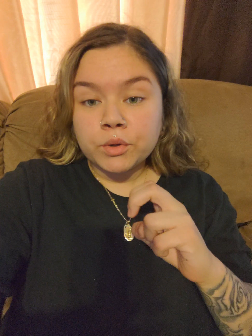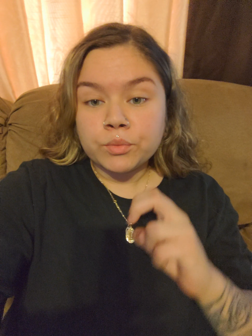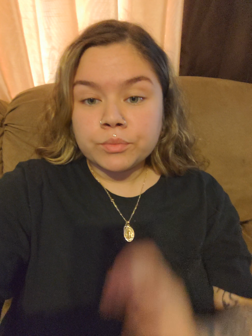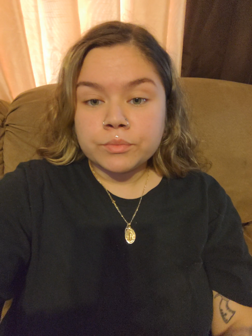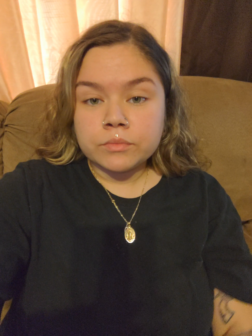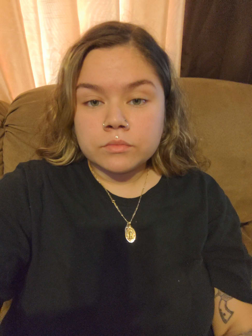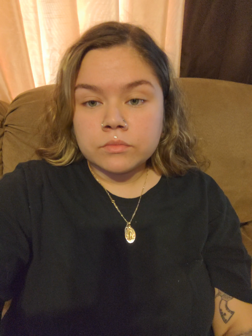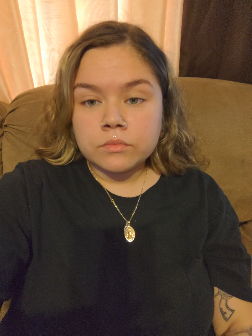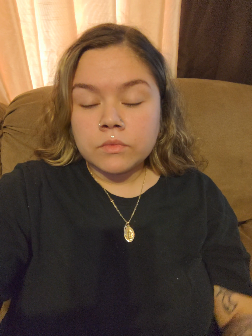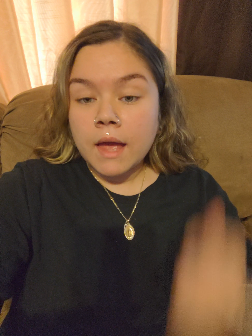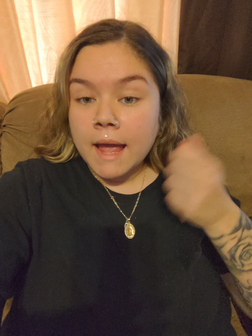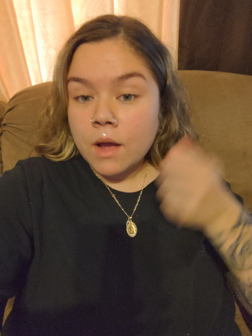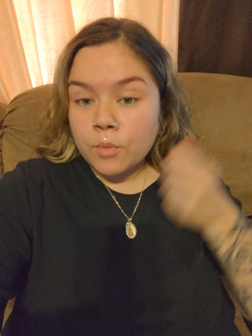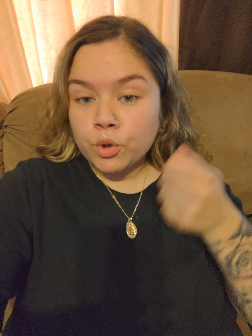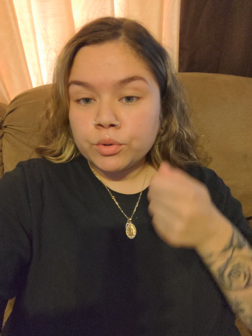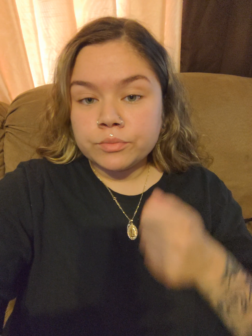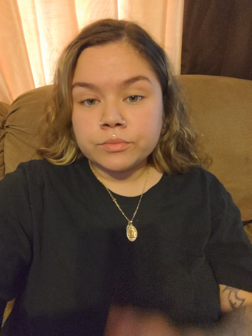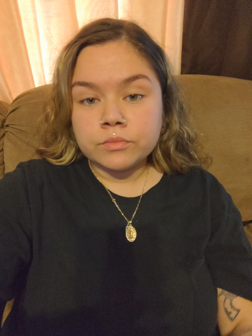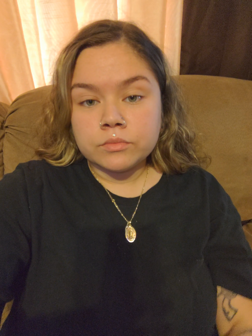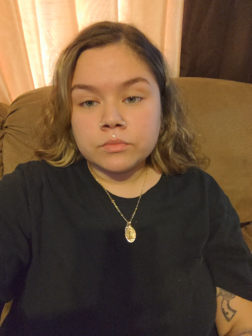hammer